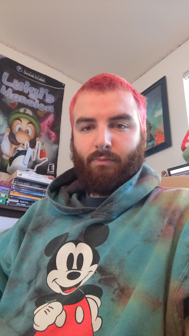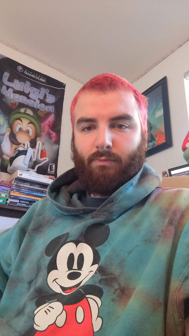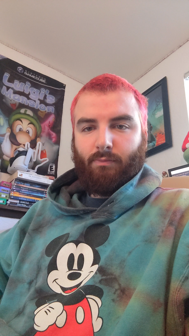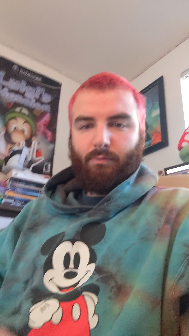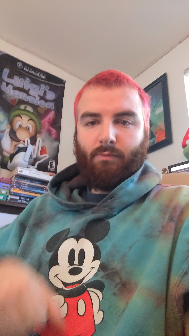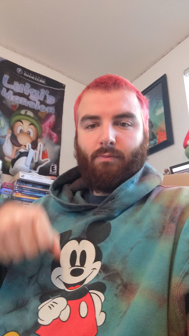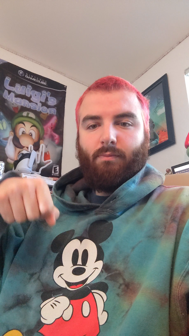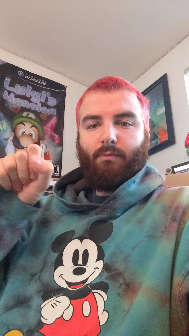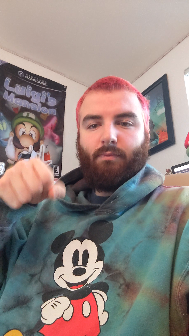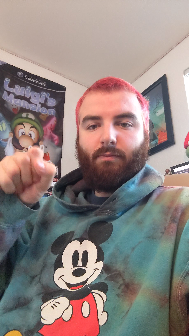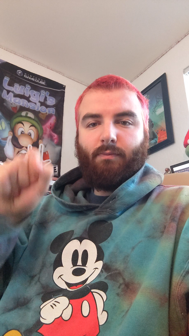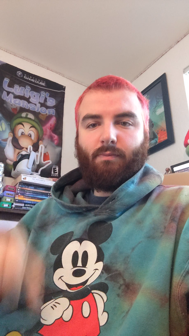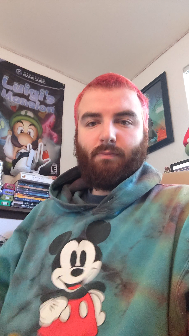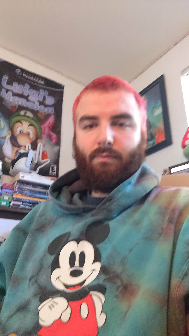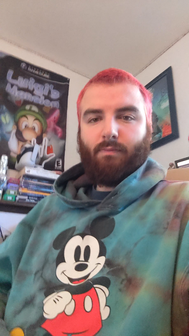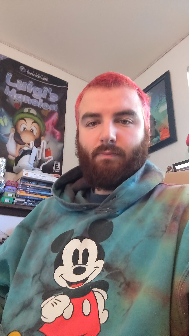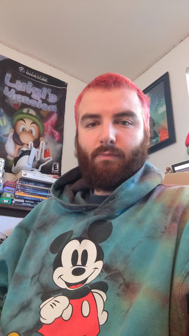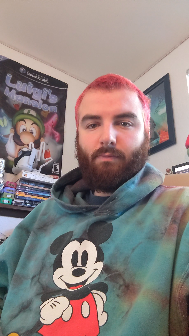motorcycle